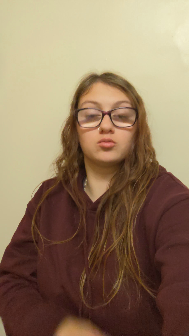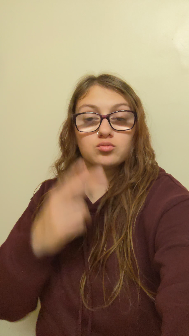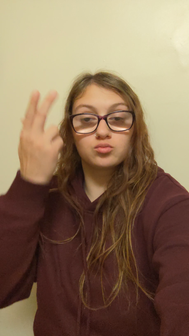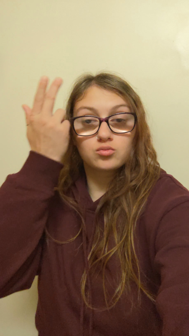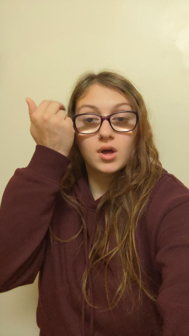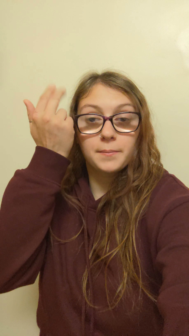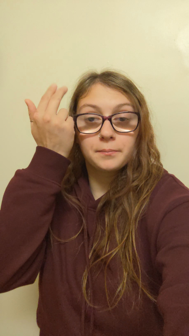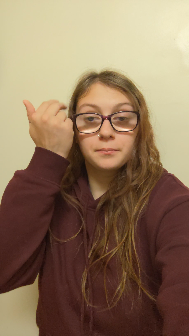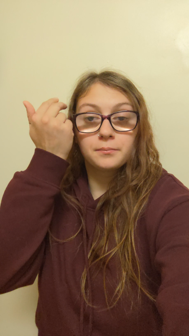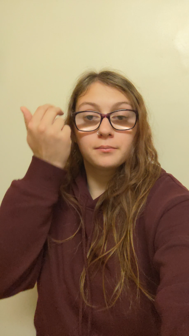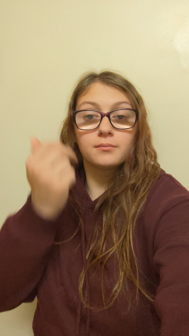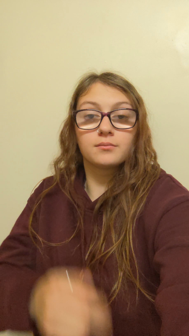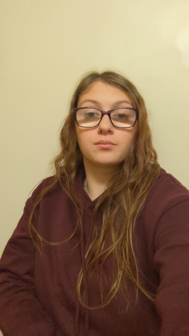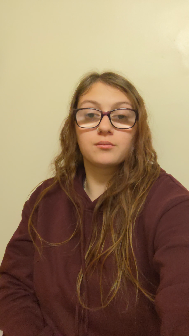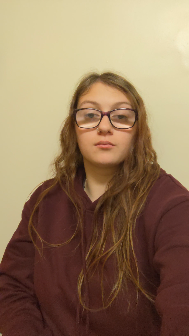rabbit